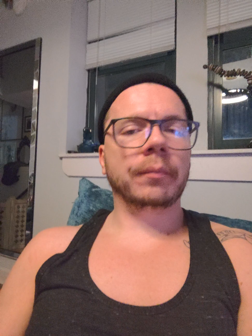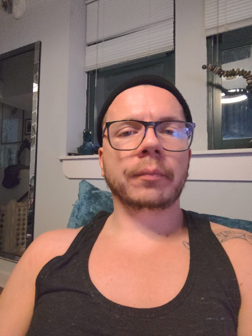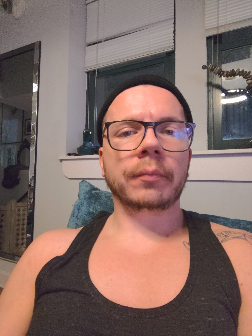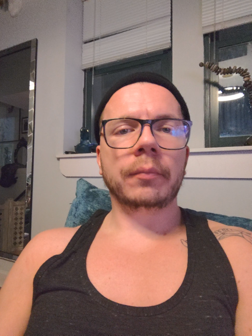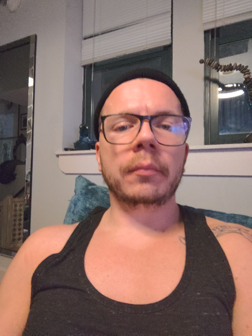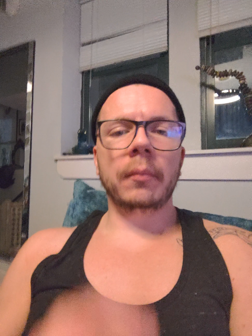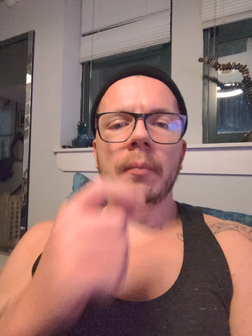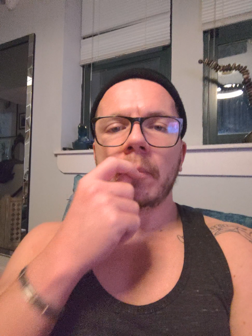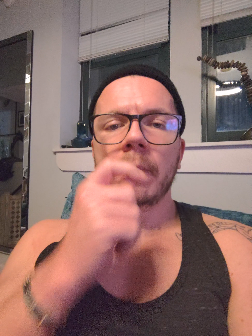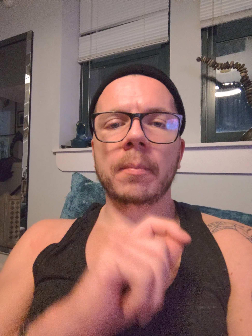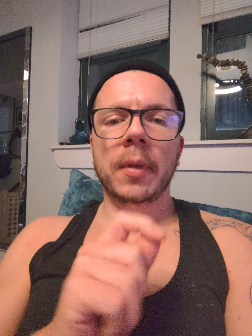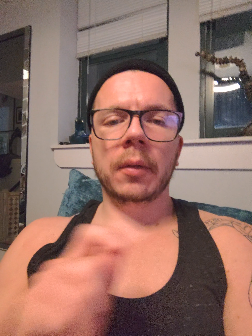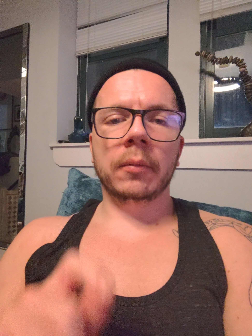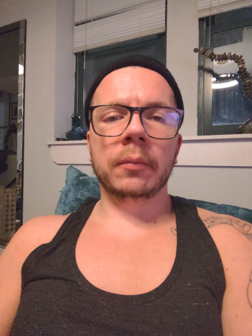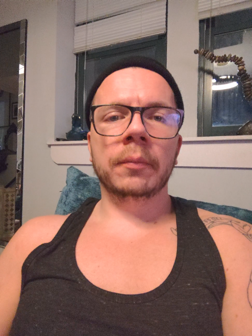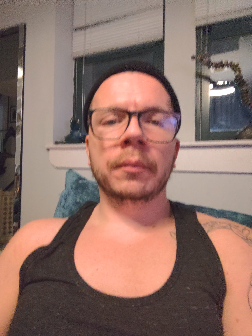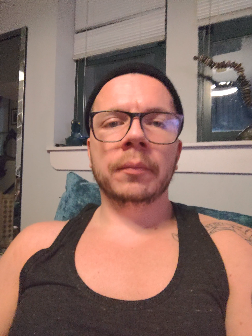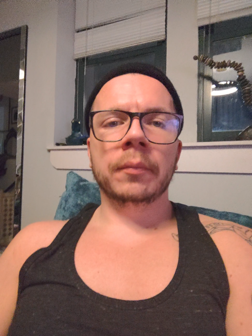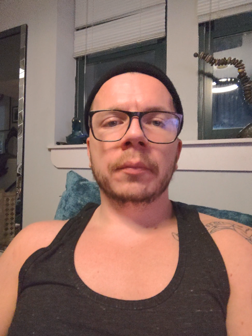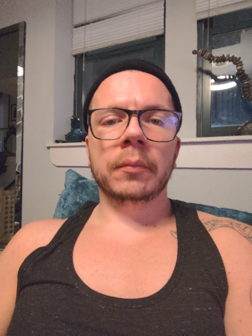pencil